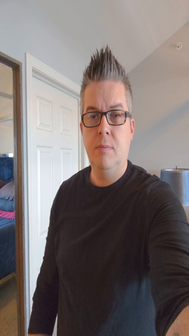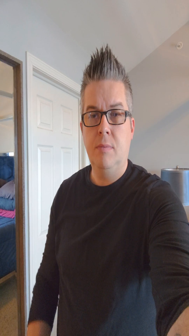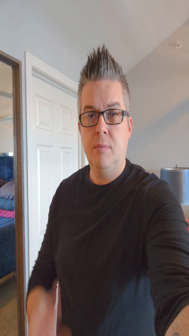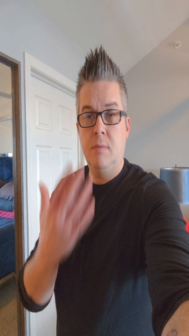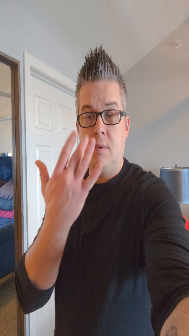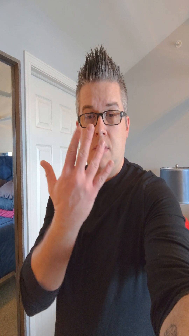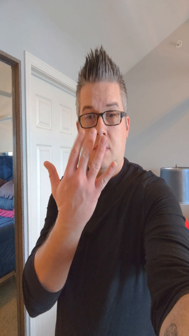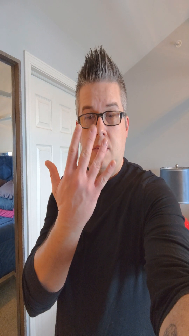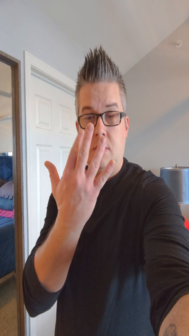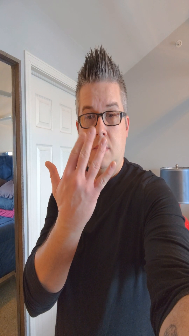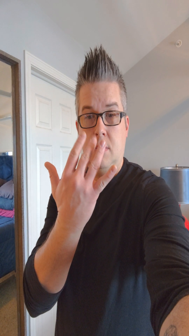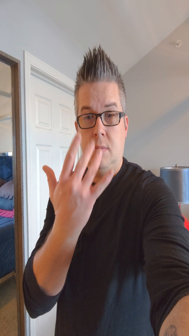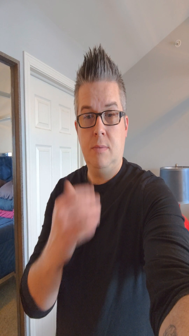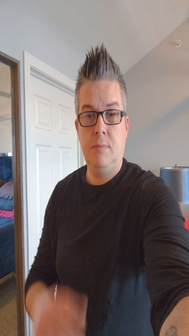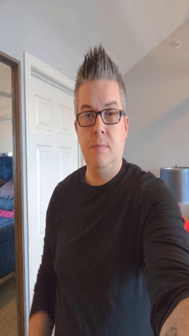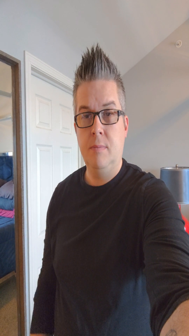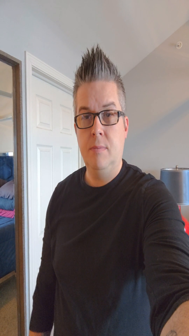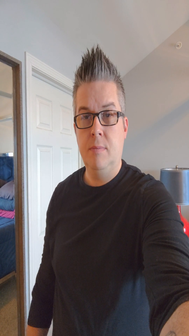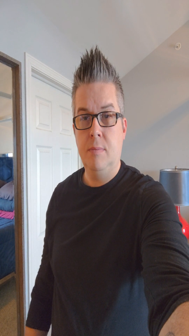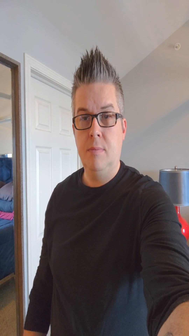finger